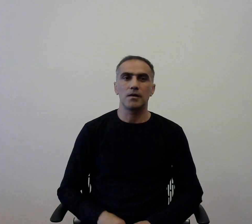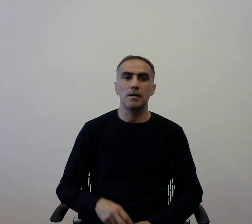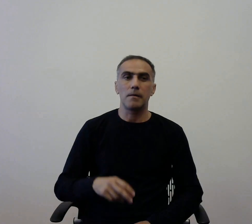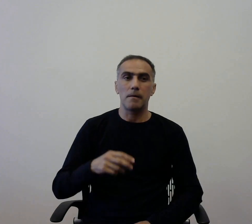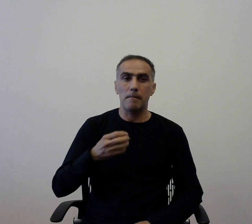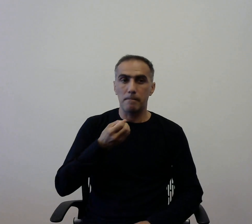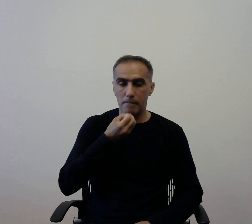bakı